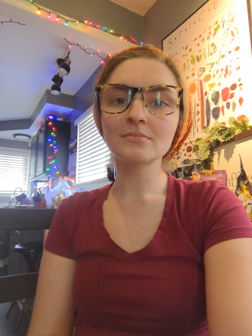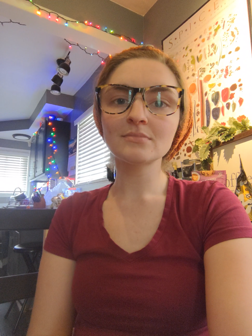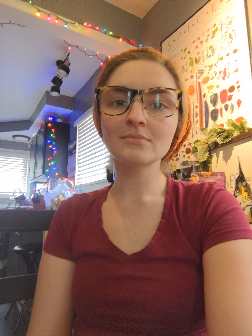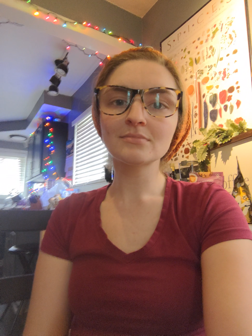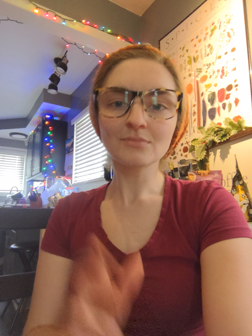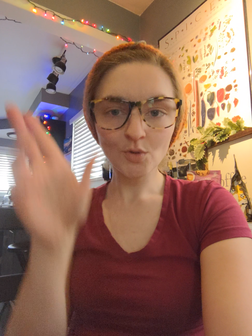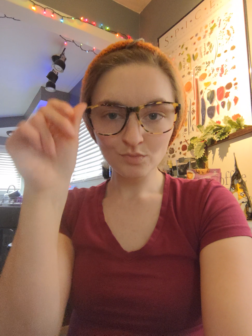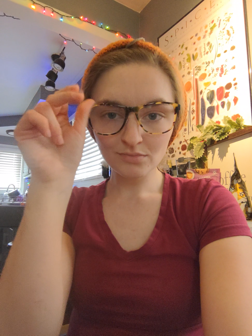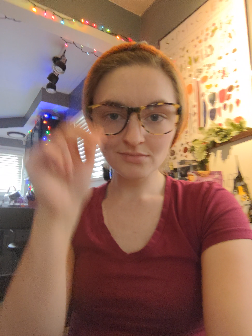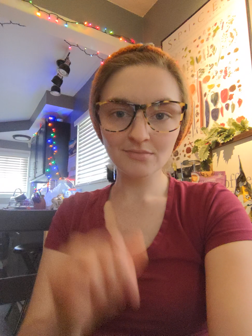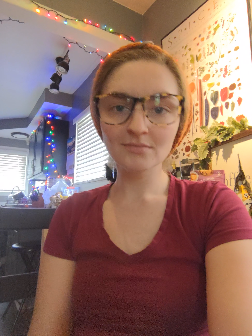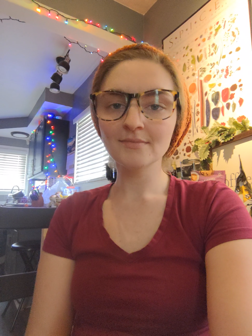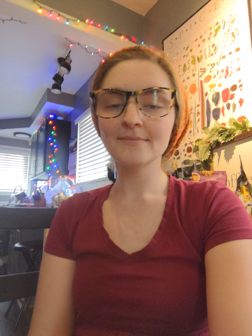horse